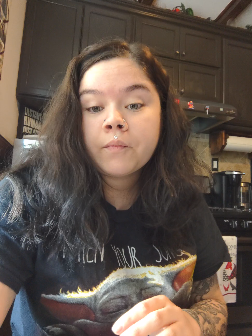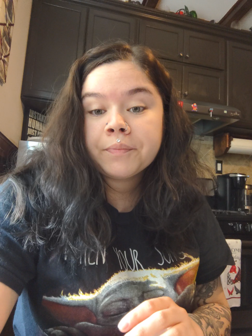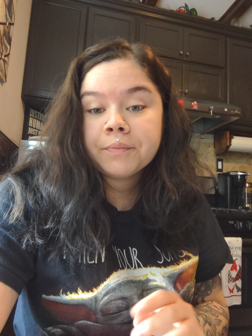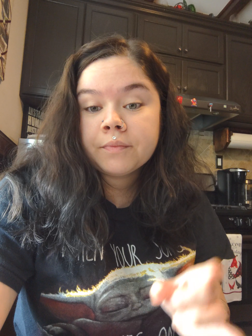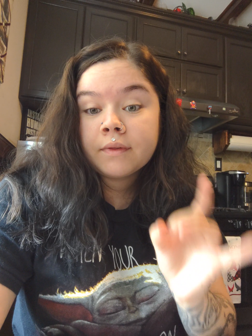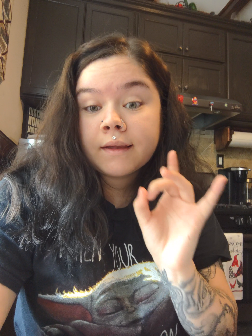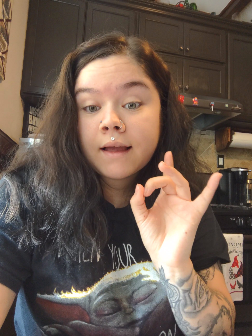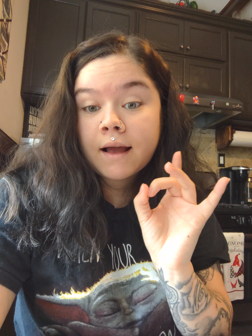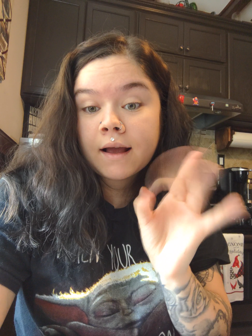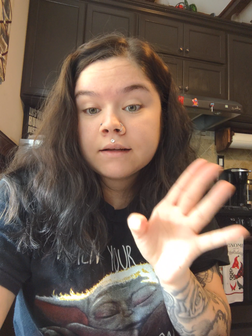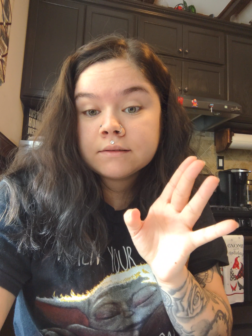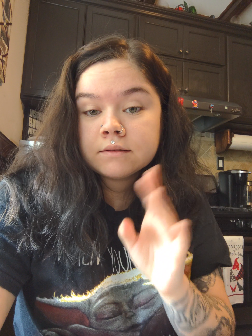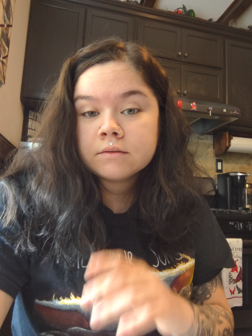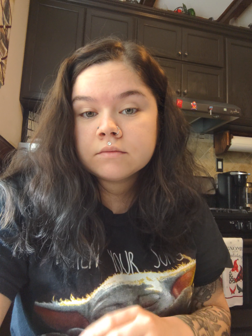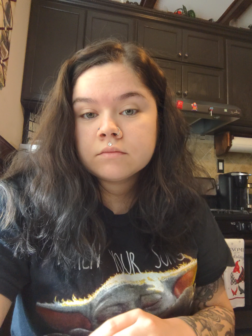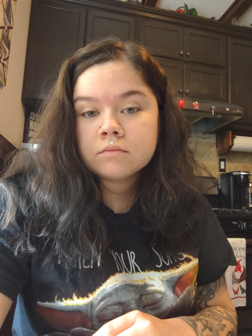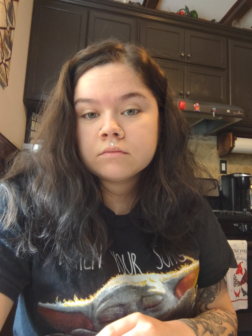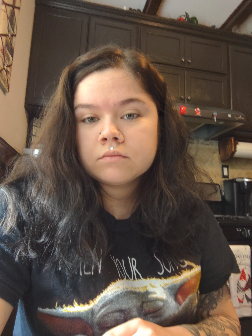hate